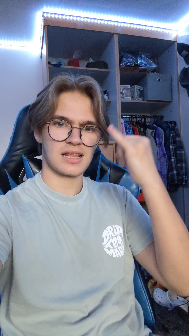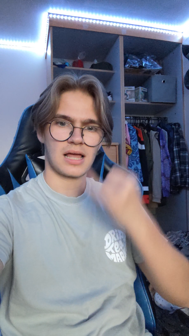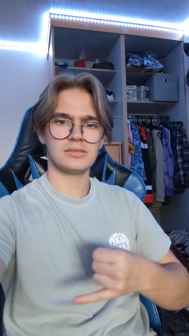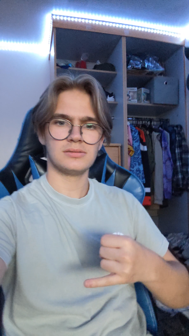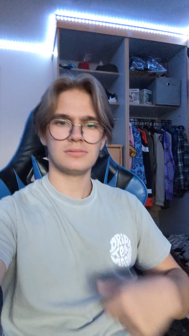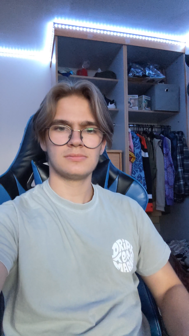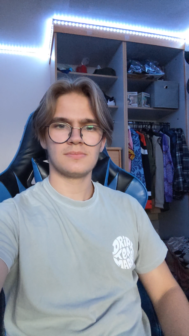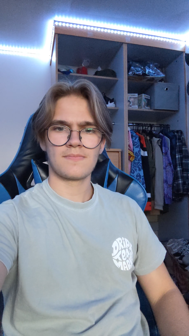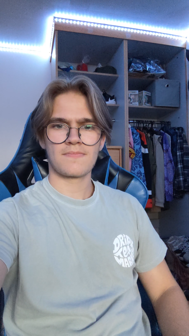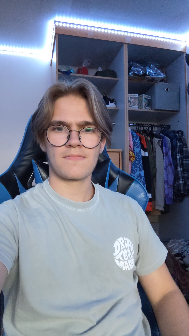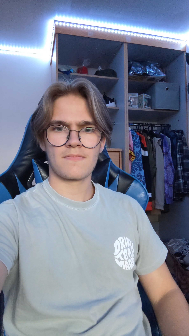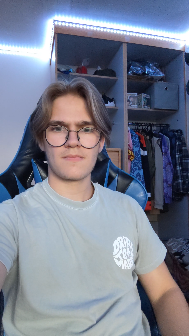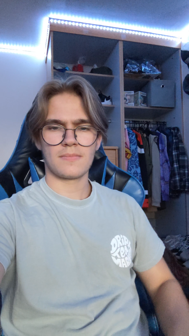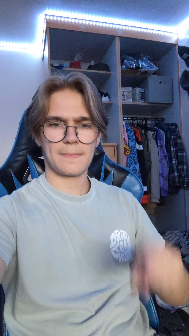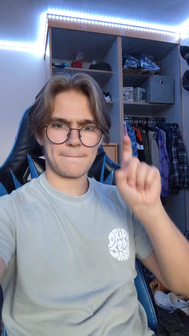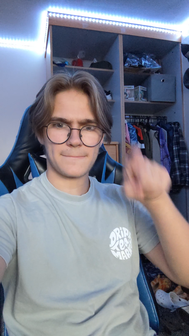must